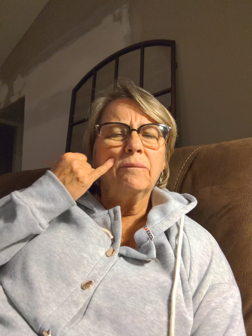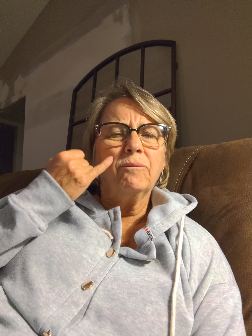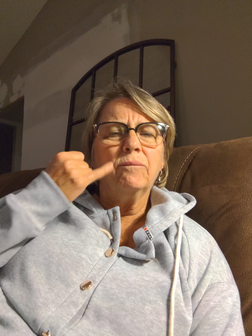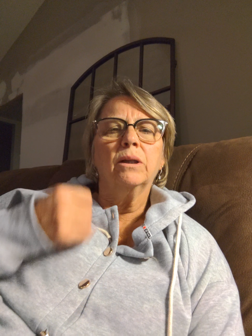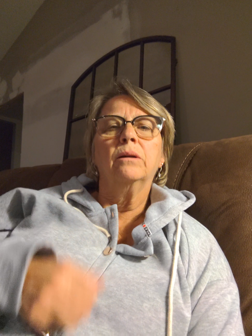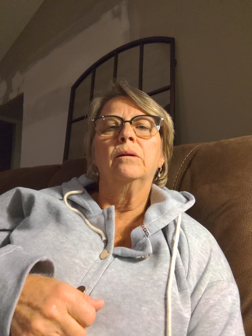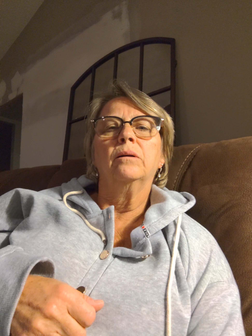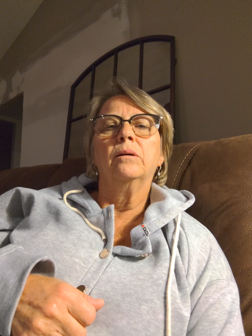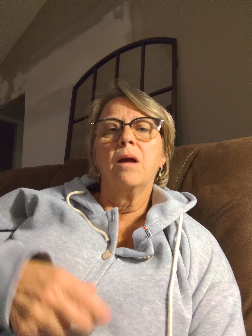if